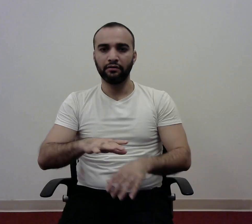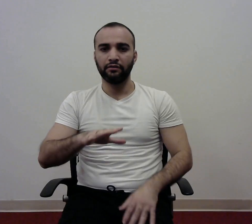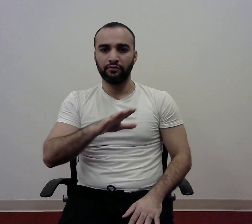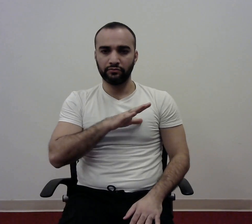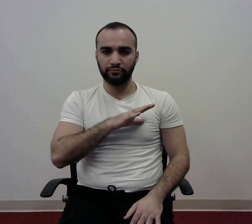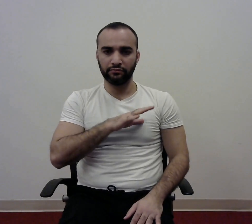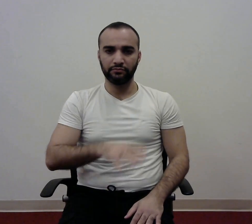olmaq